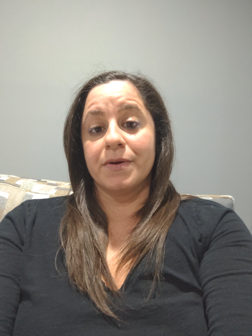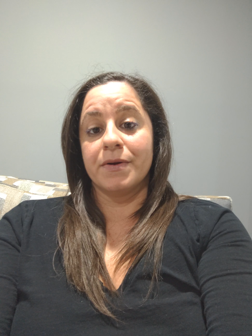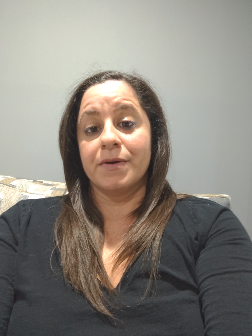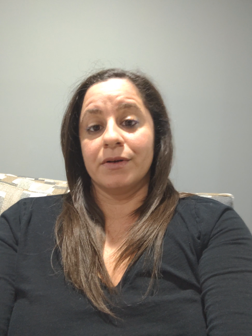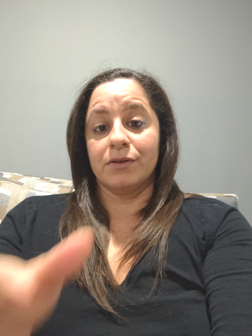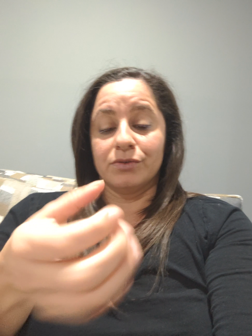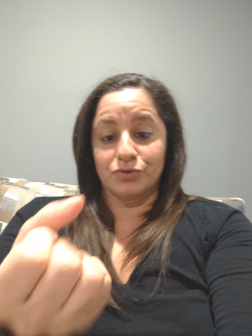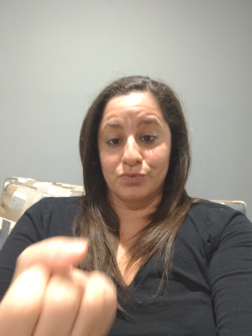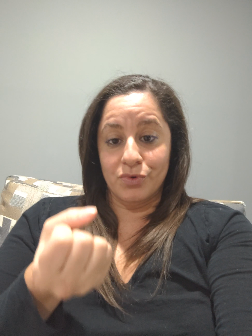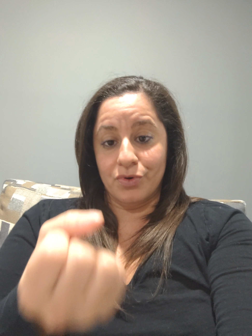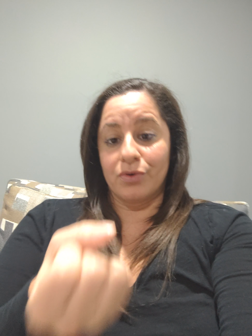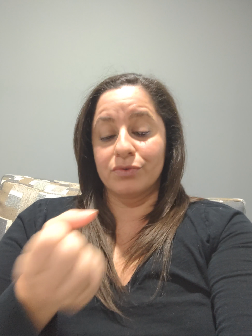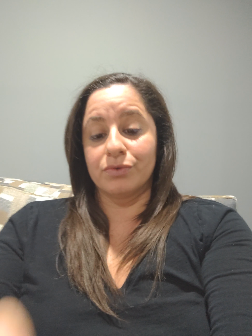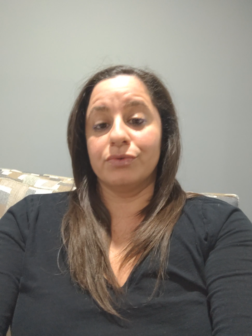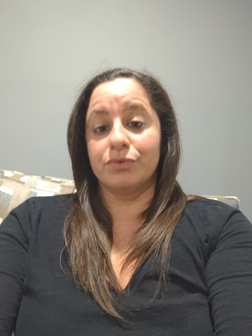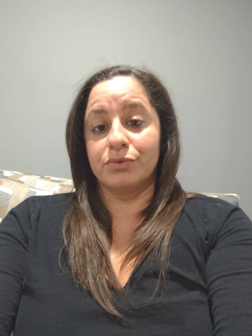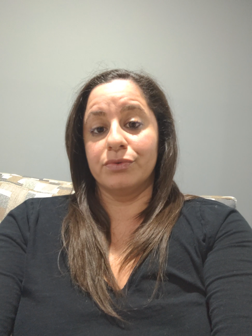drawer